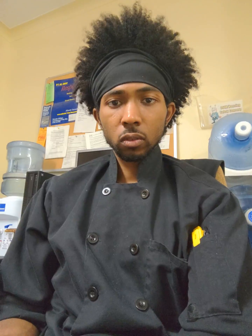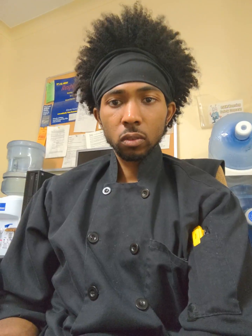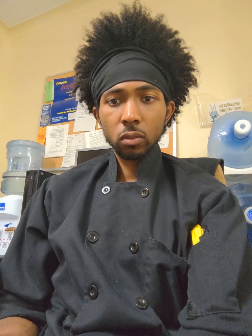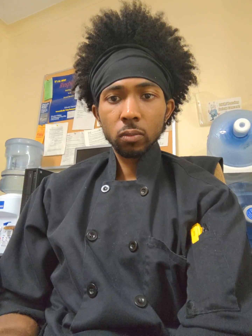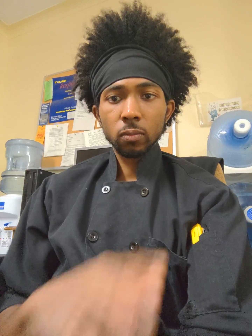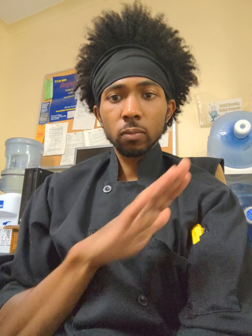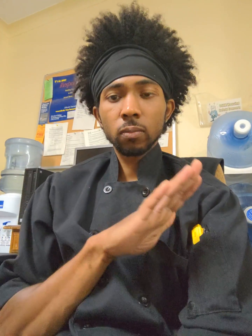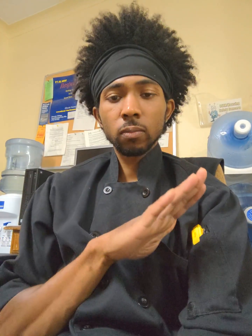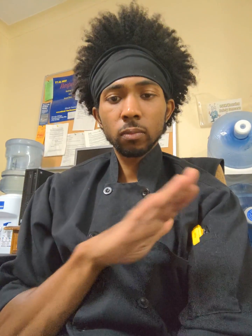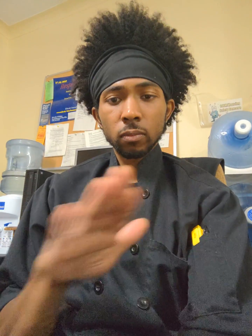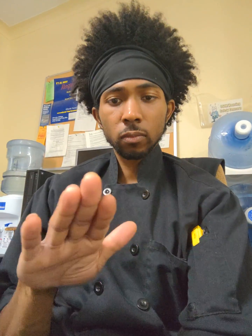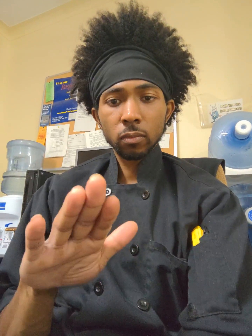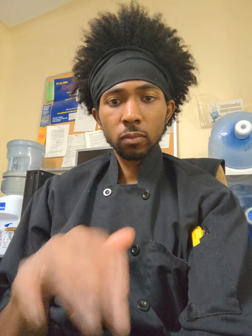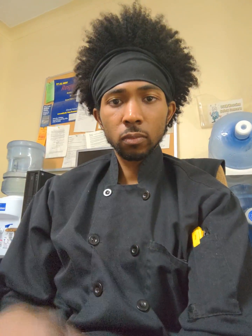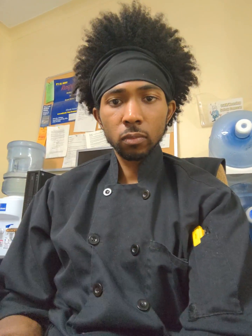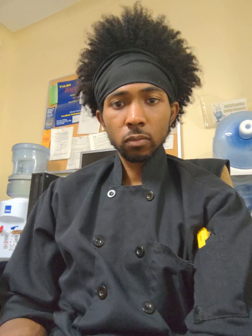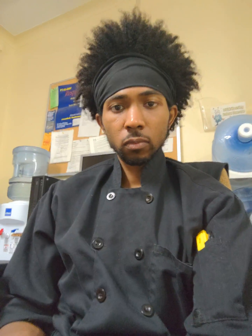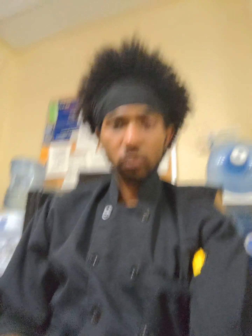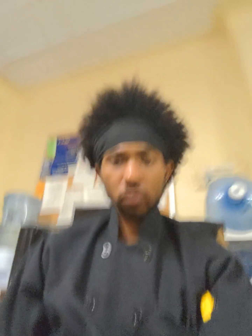nice